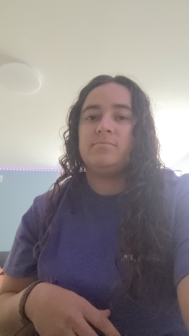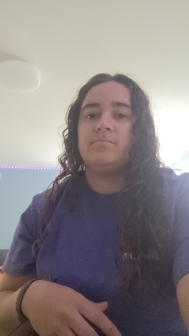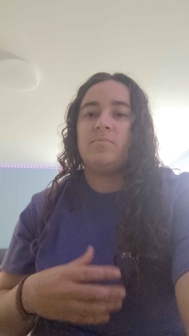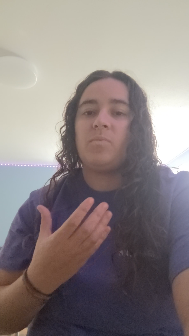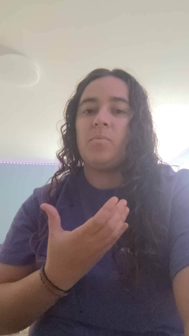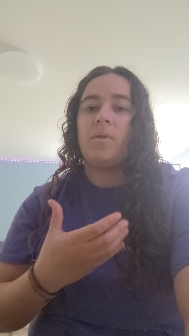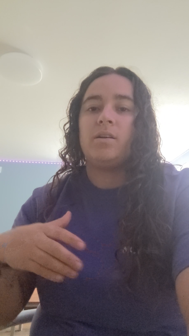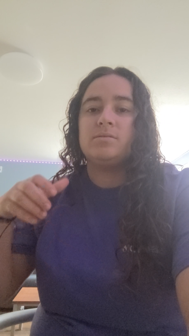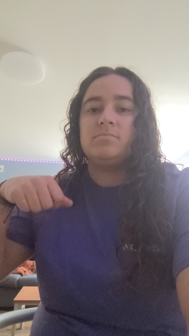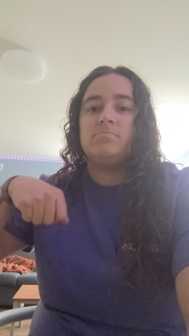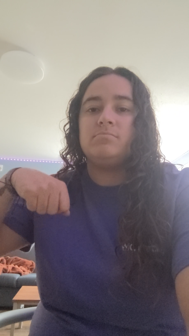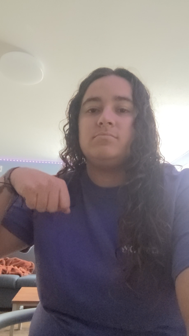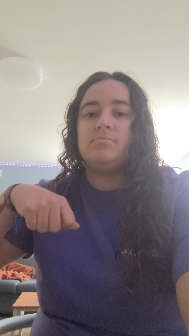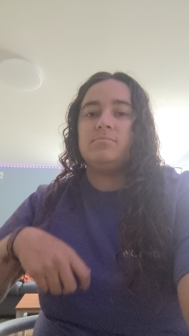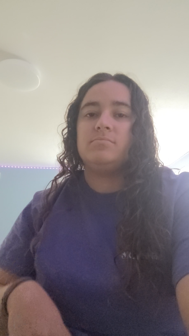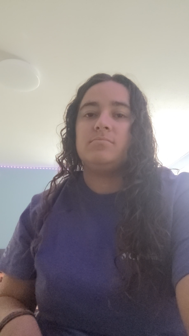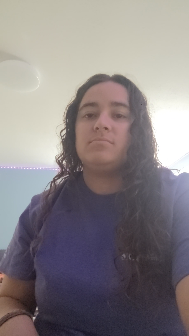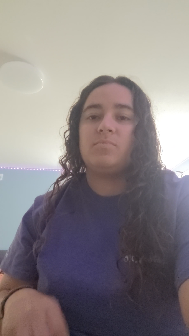bucket